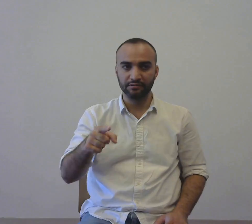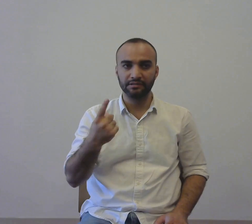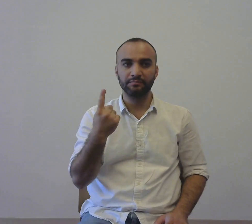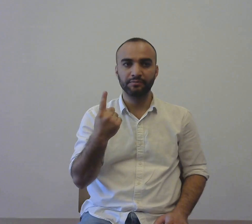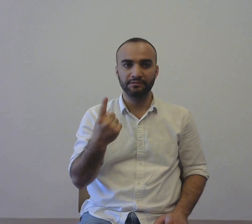1